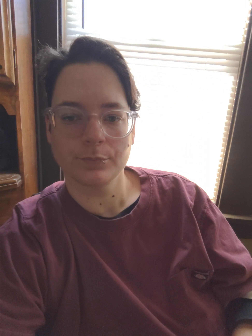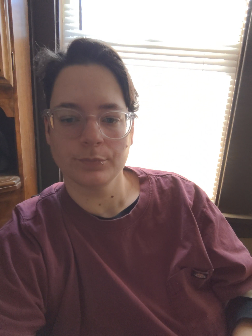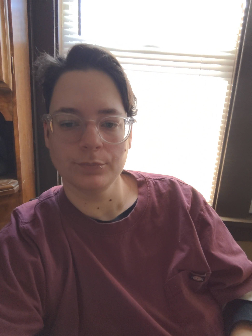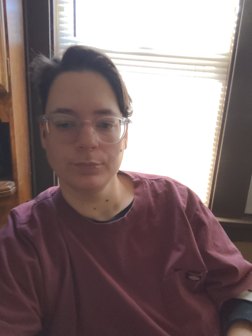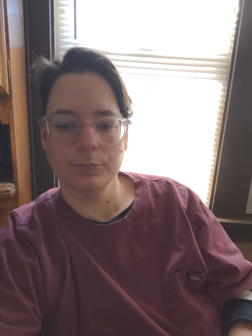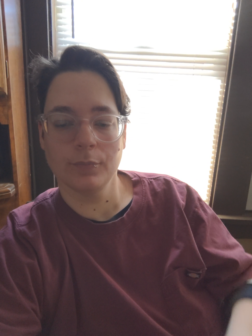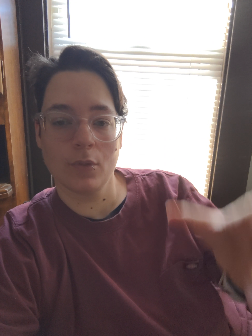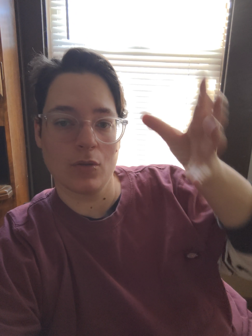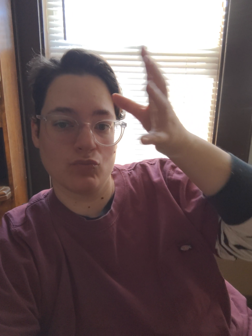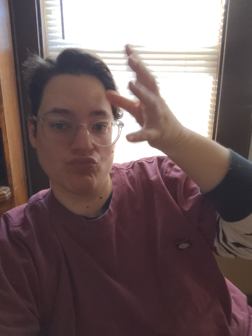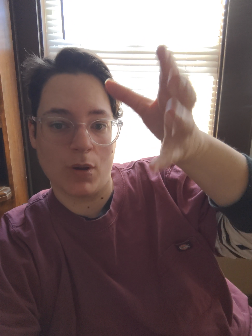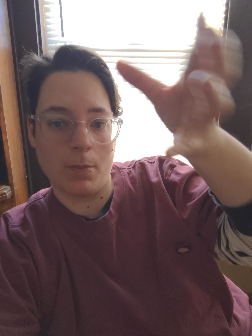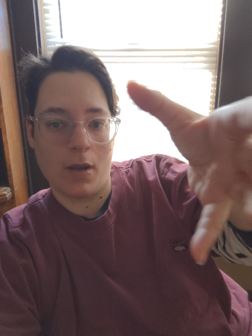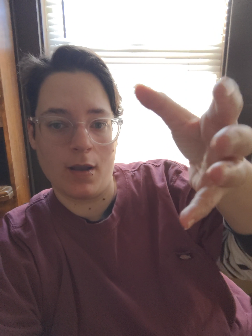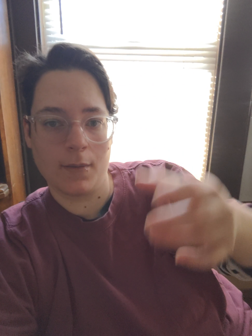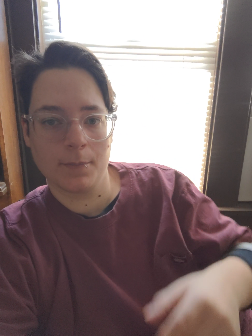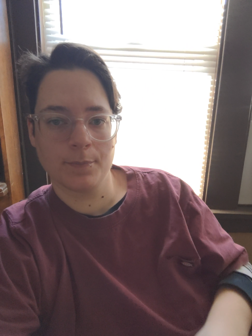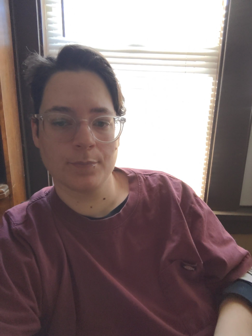grandpa